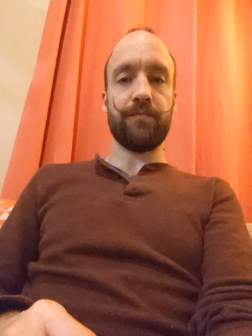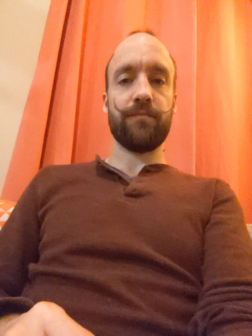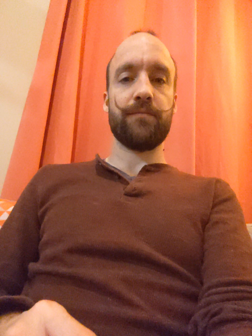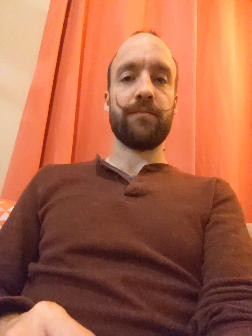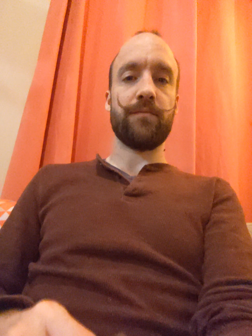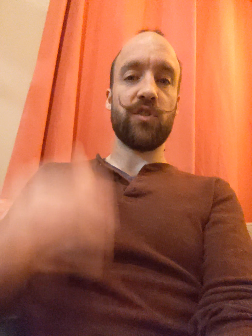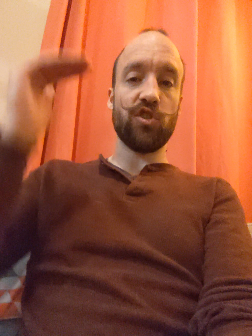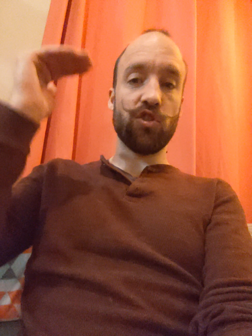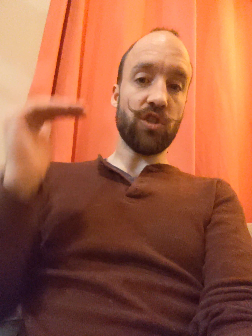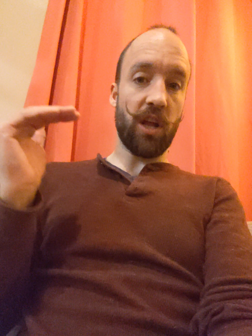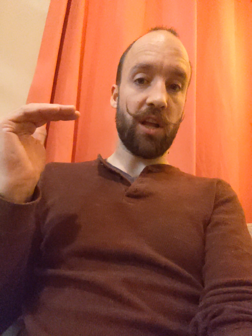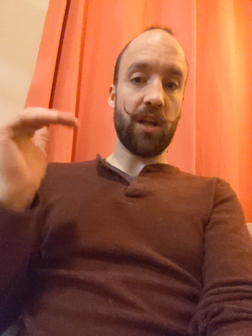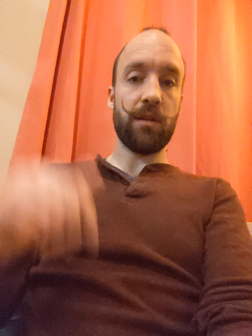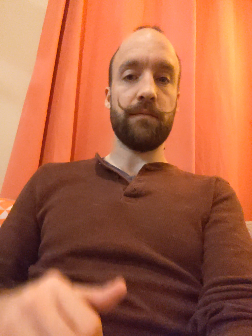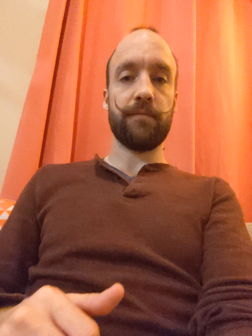child